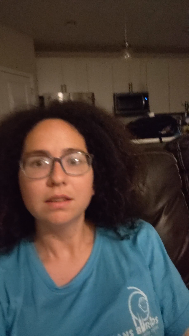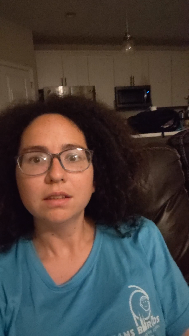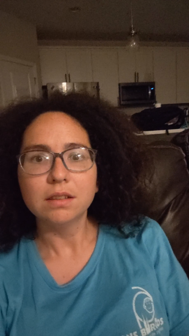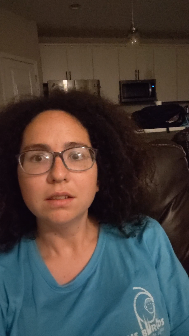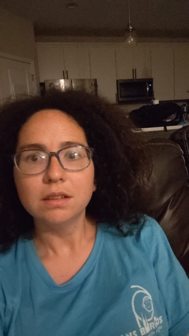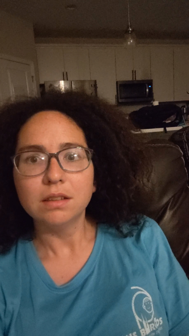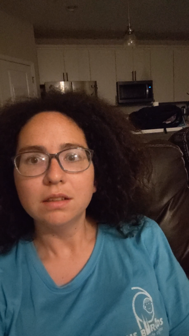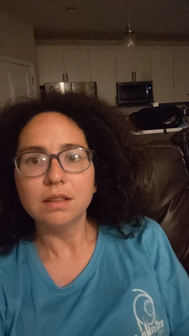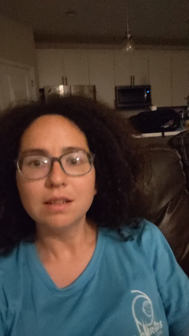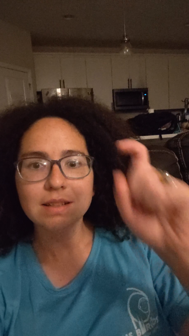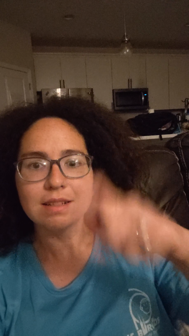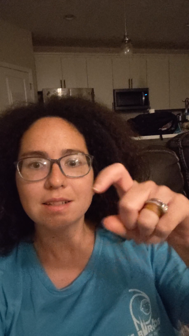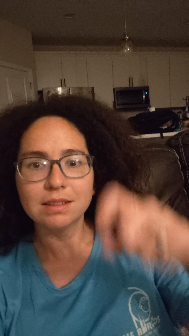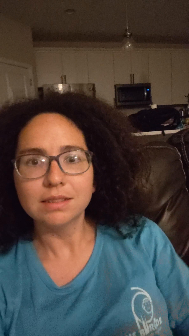should